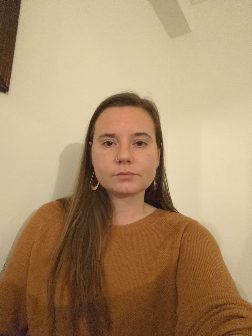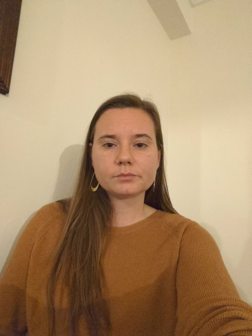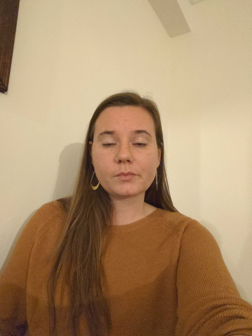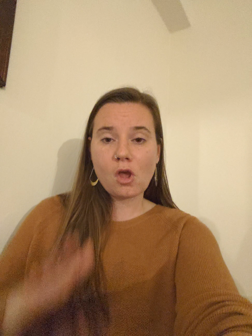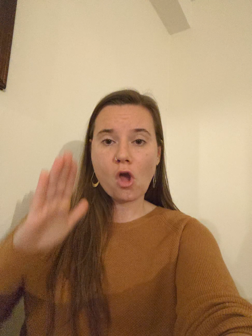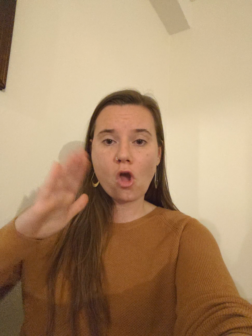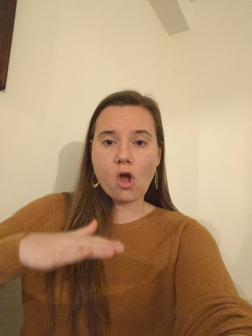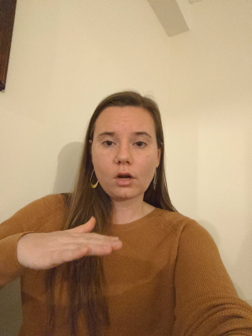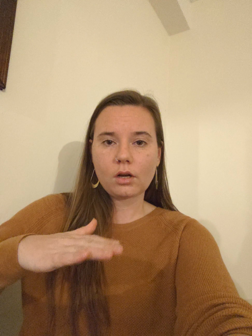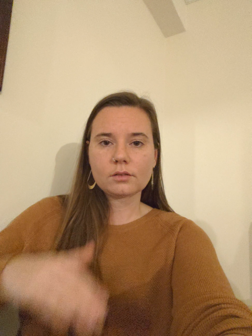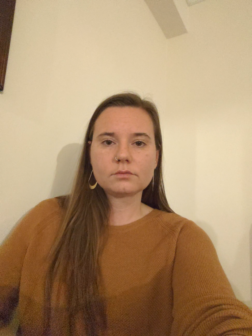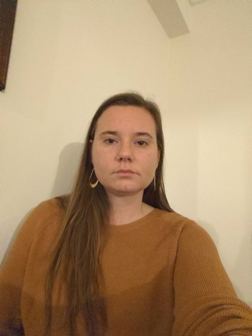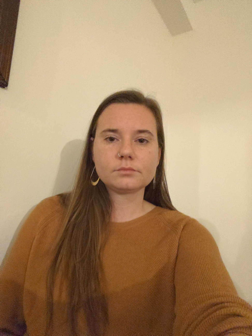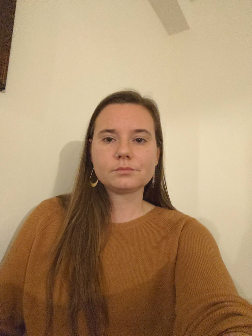on